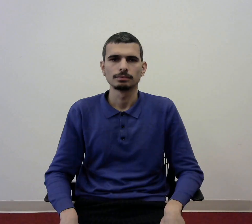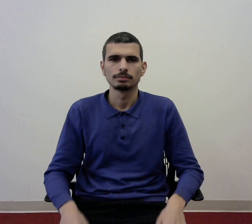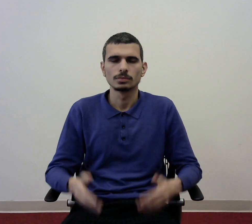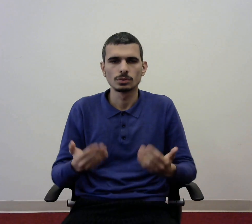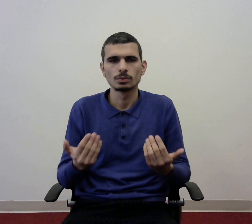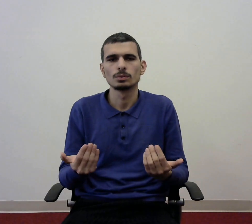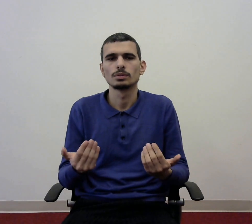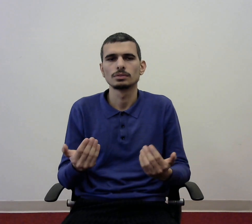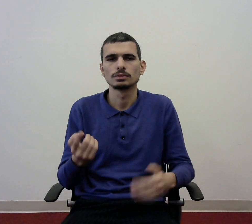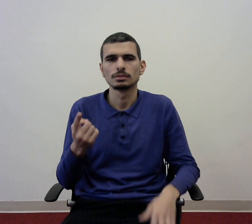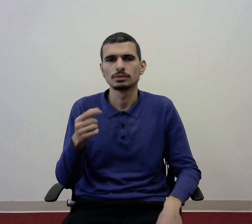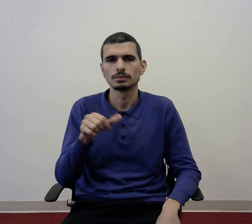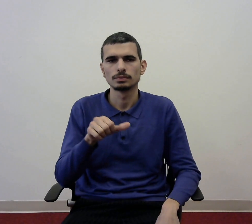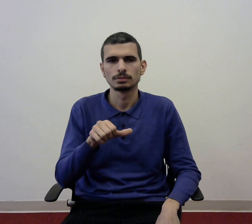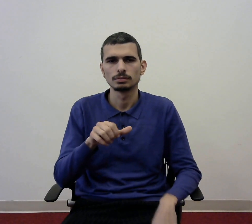bu həftə